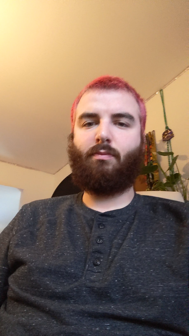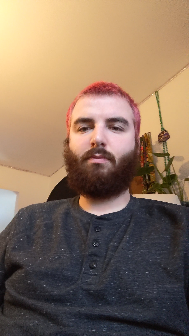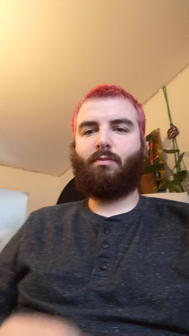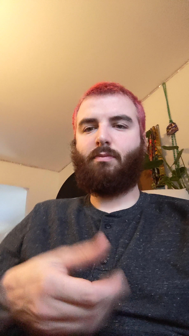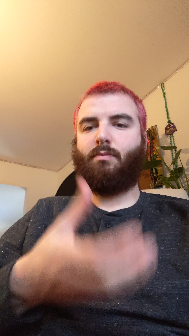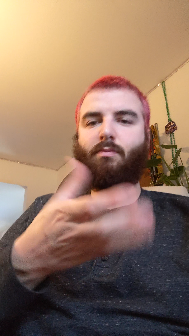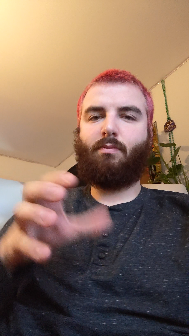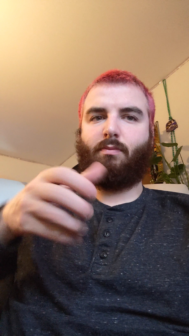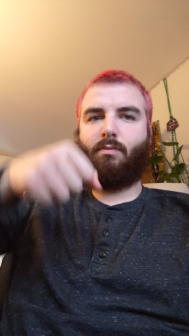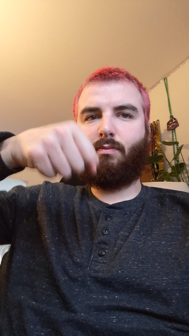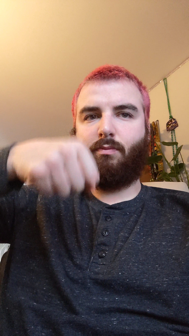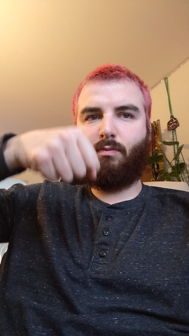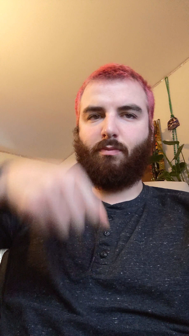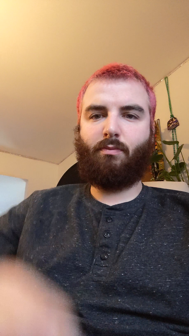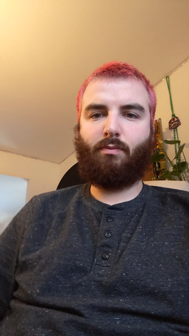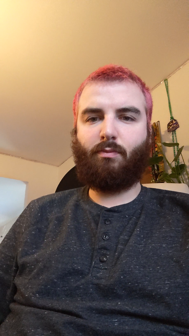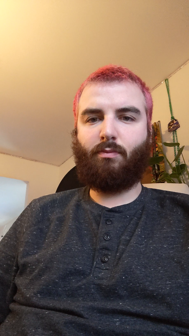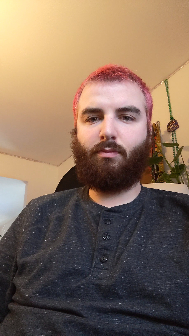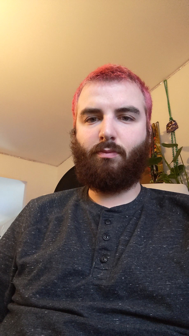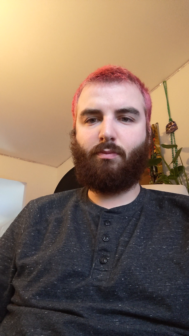basket